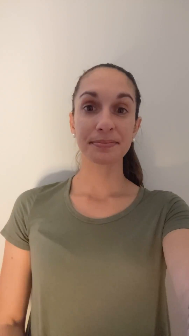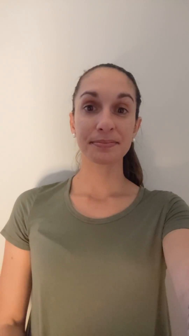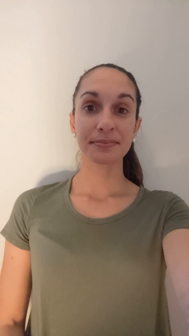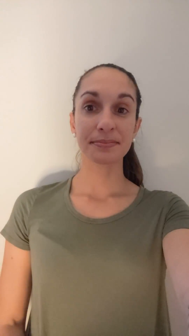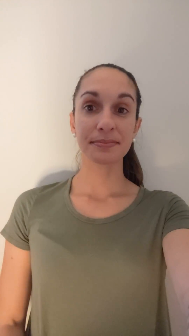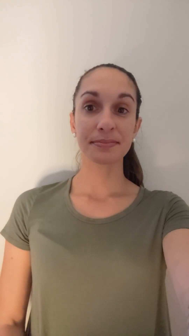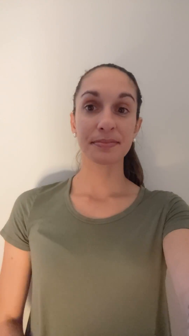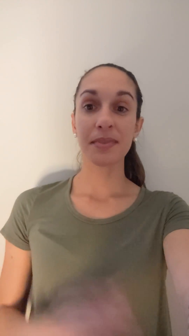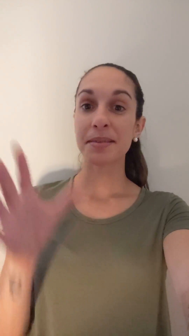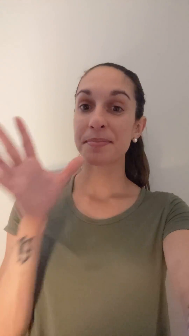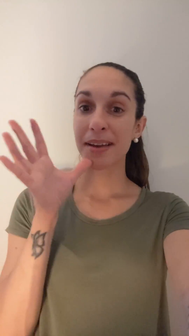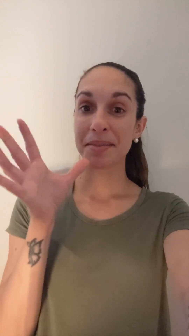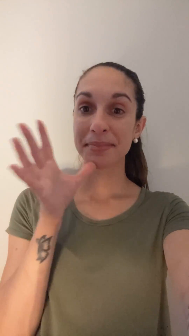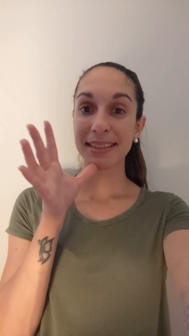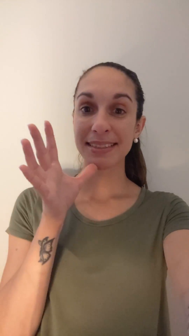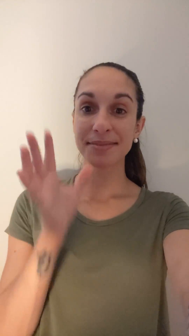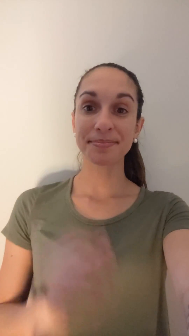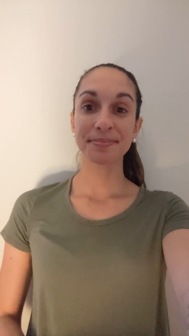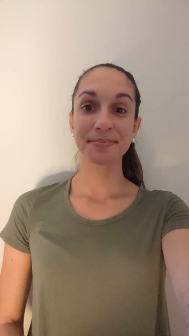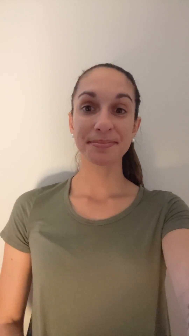mommy